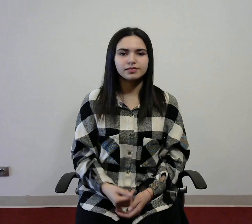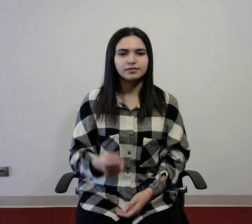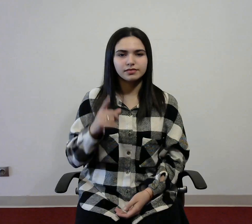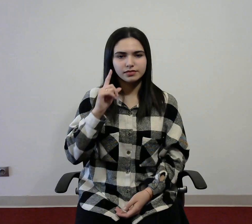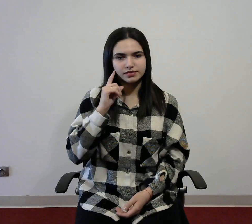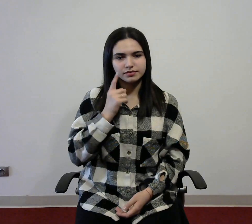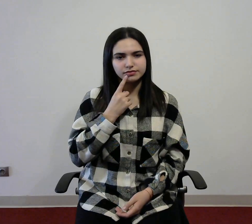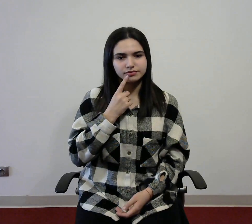eşitmə məhdüdiyyətli